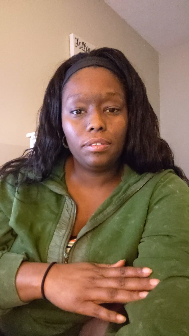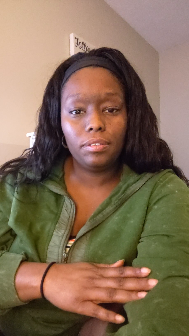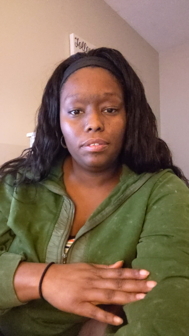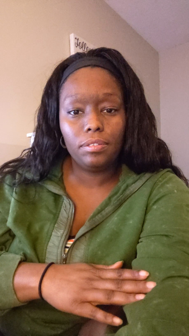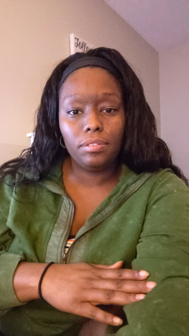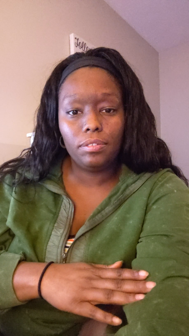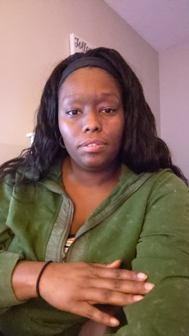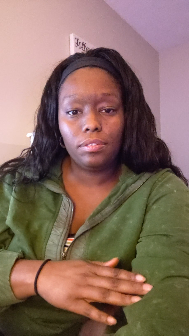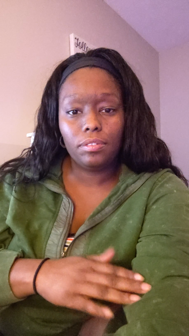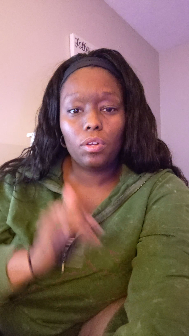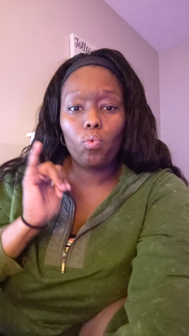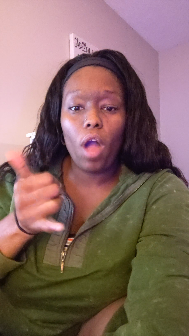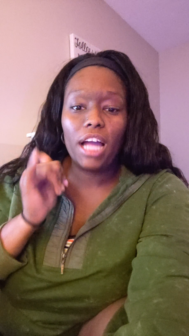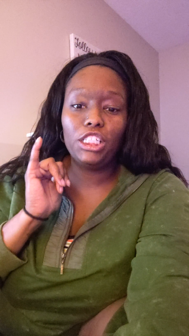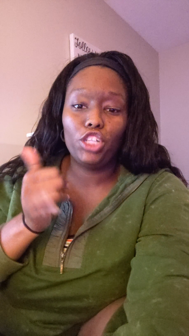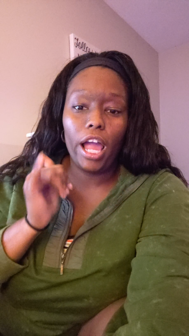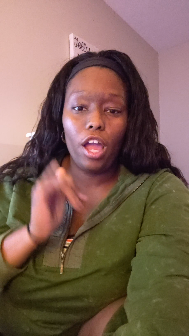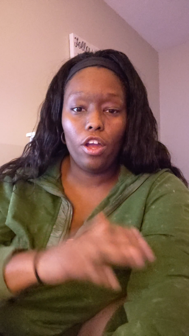rocking chair